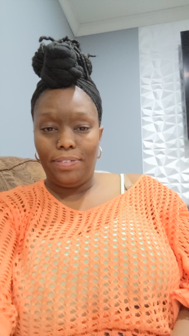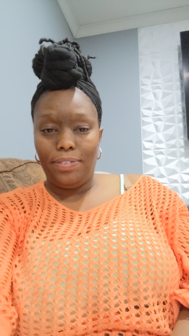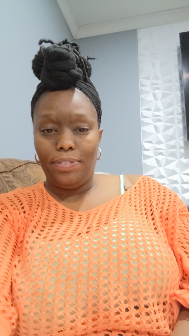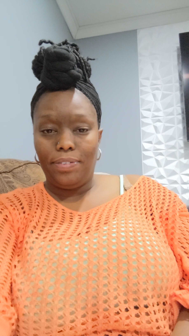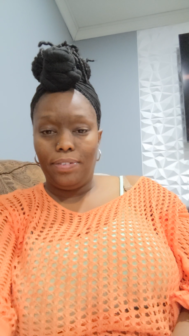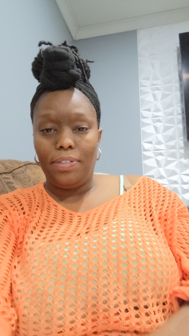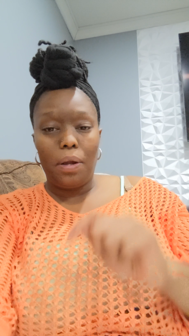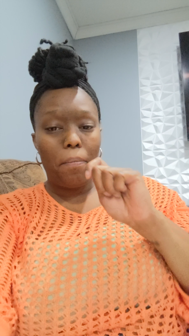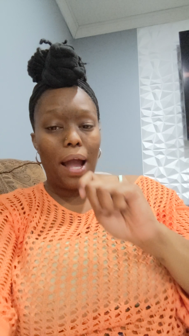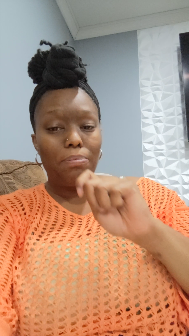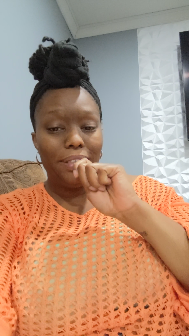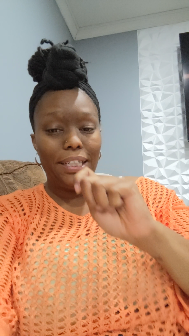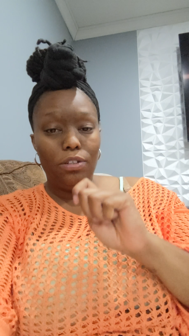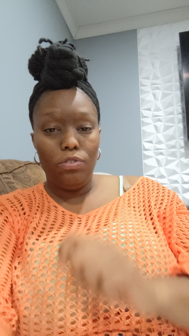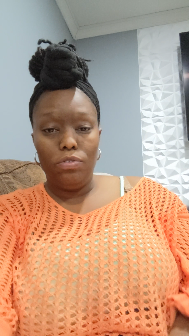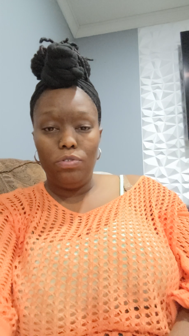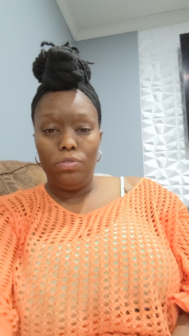popsicle